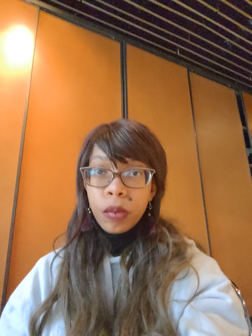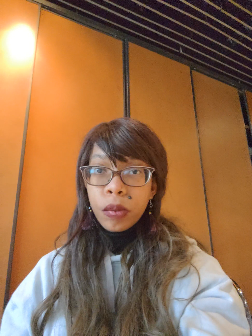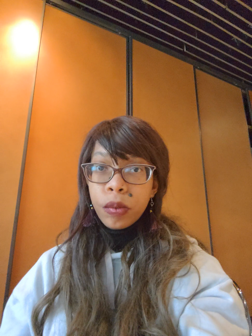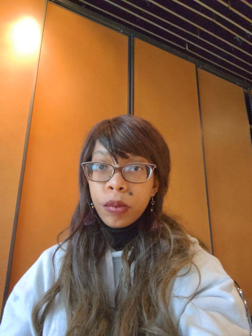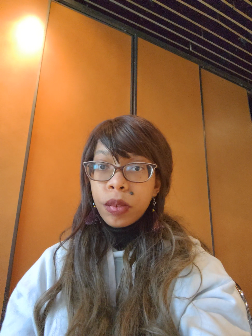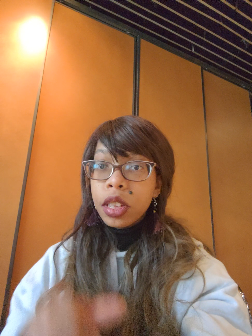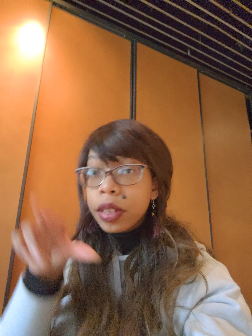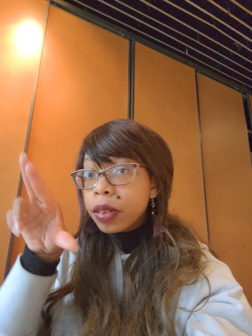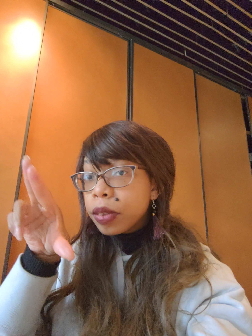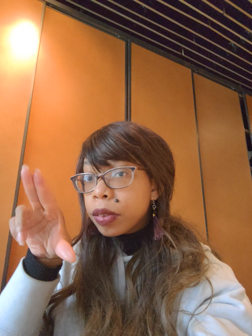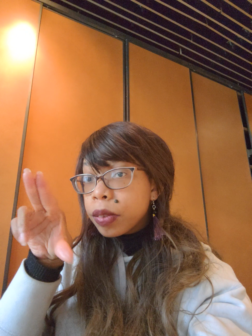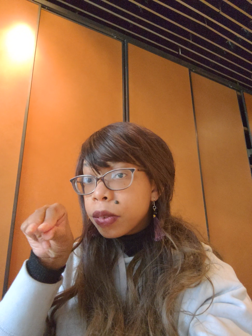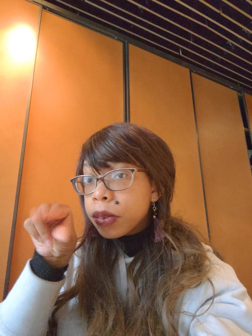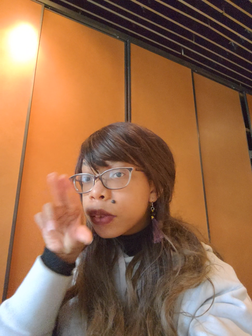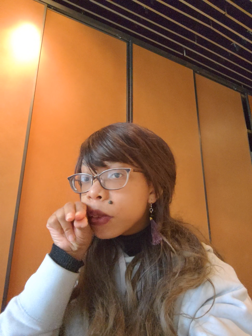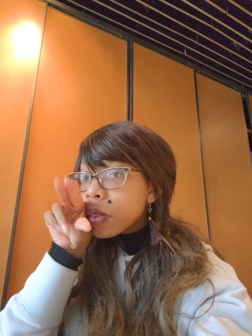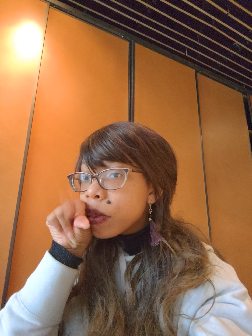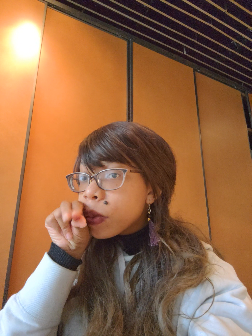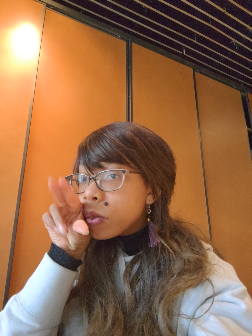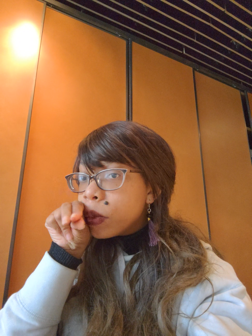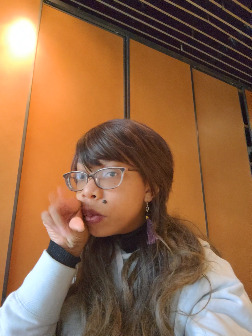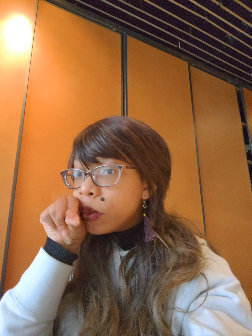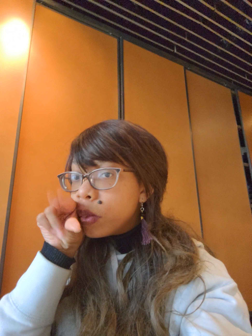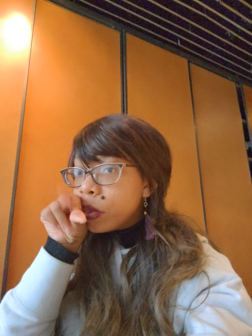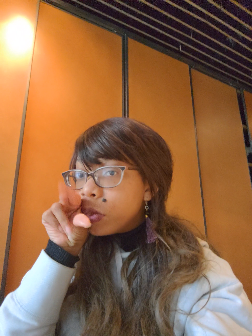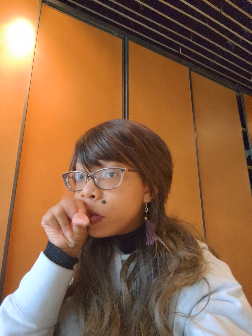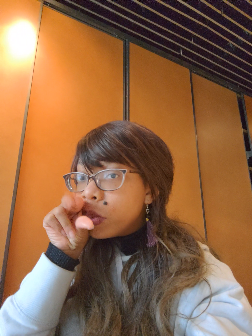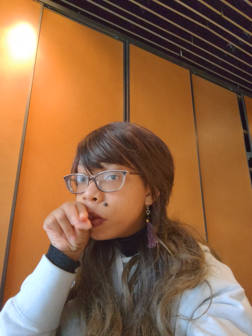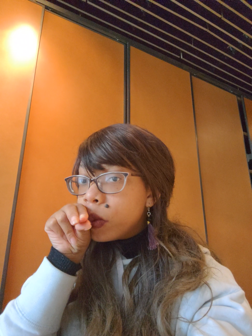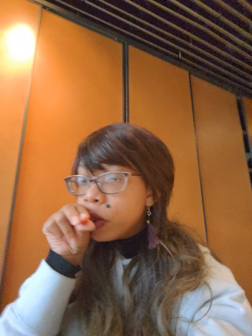duck